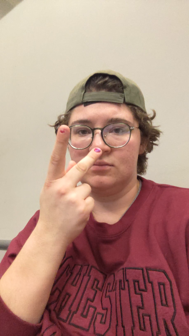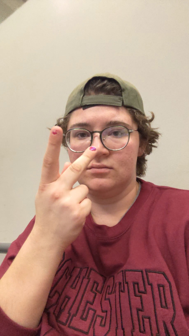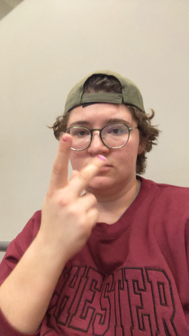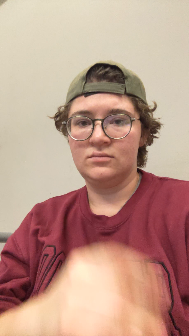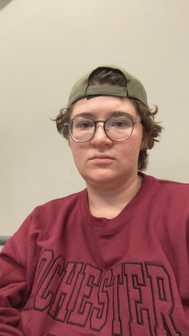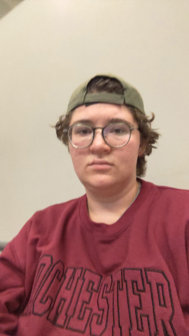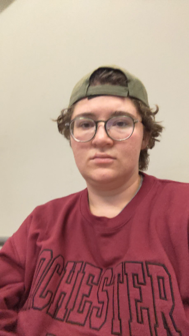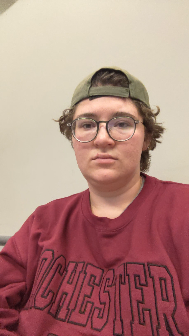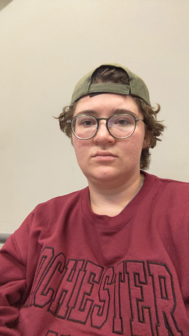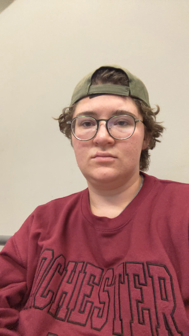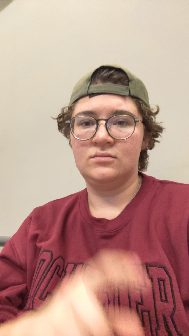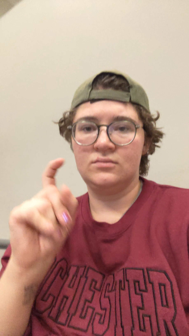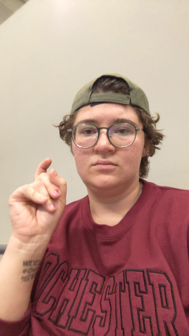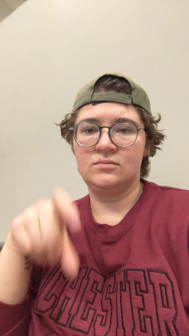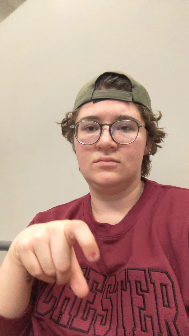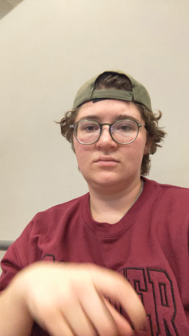must